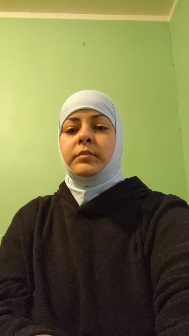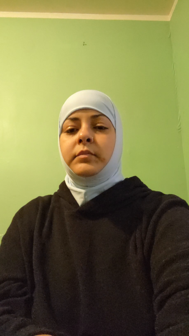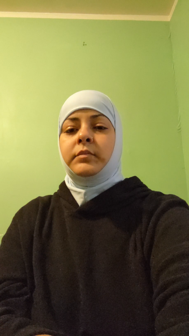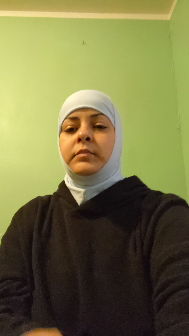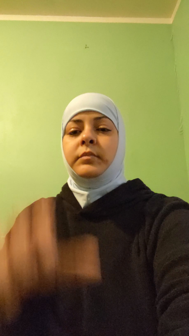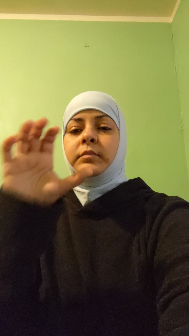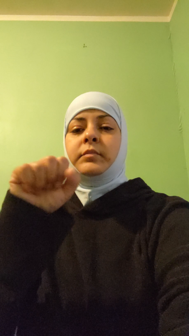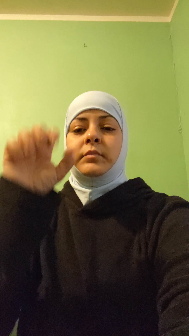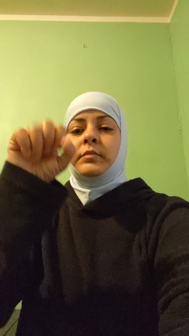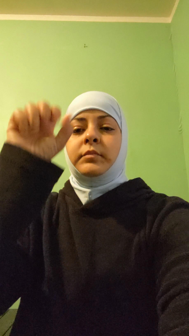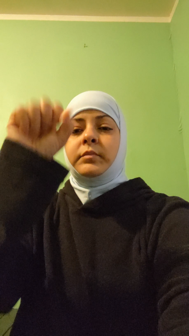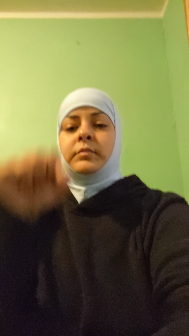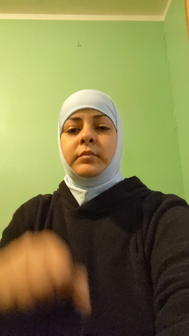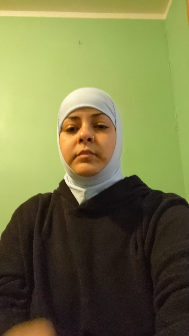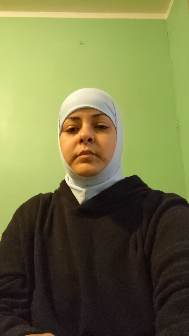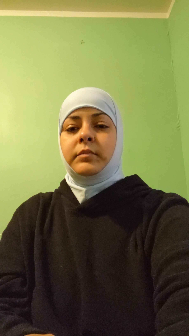ladder